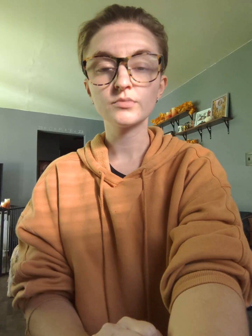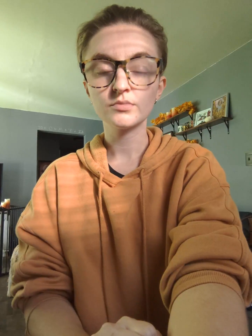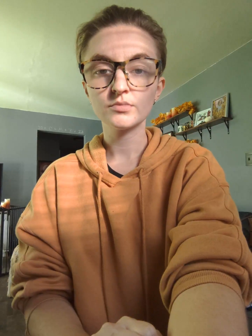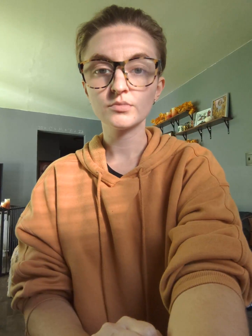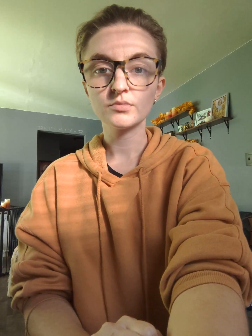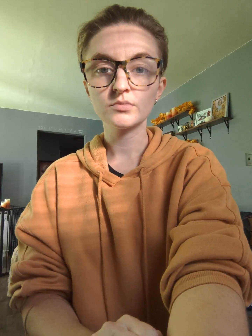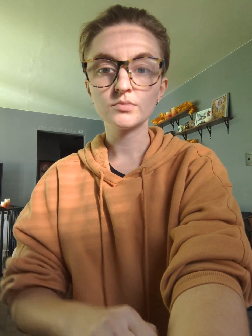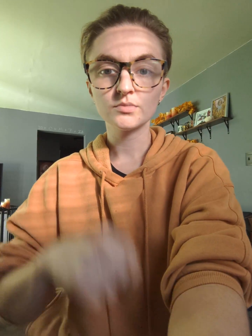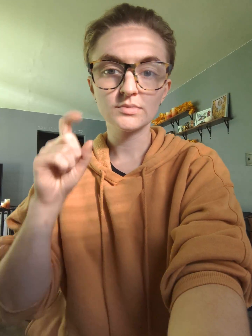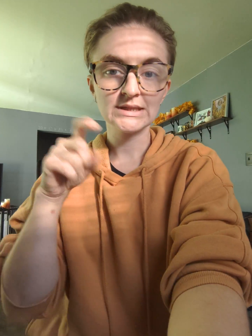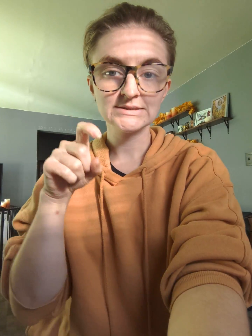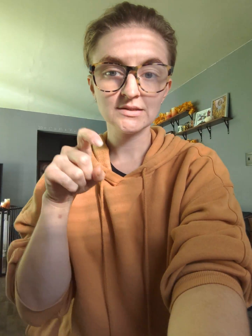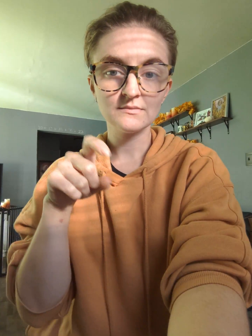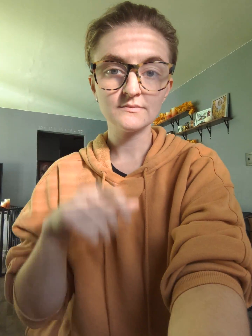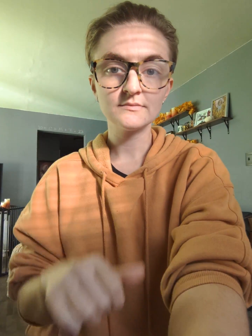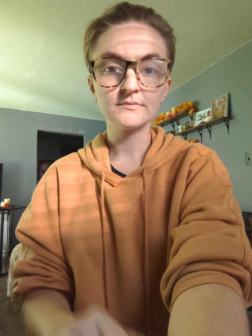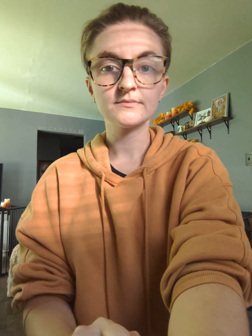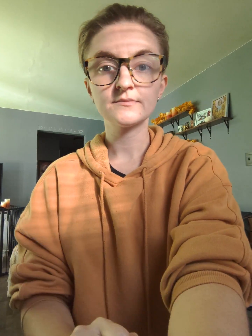need